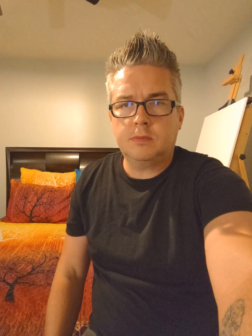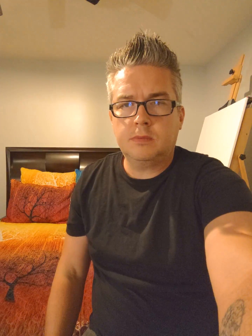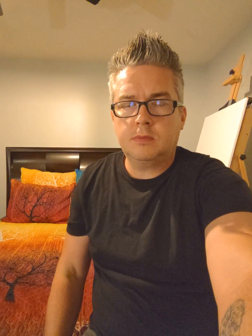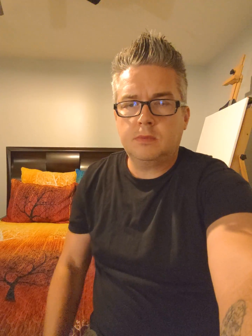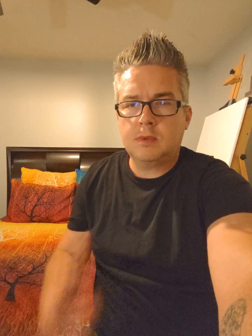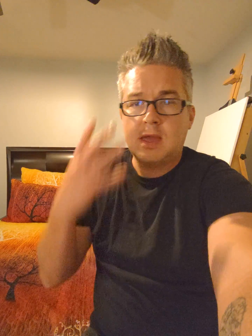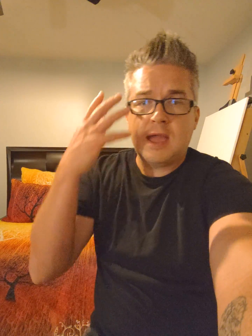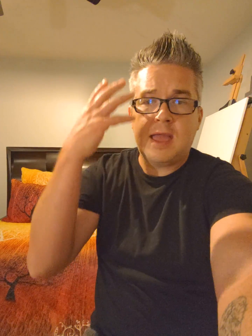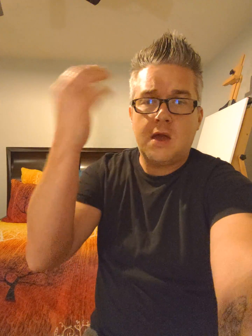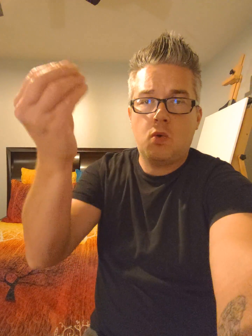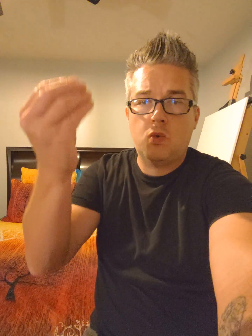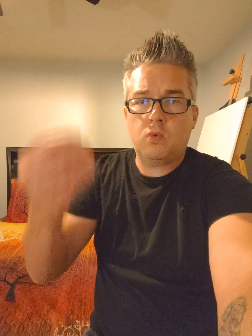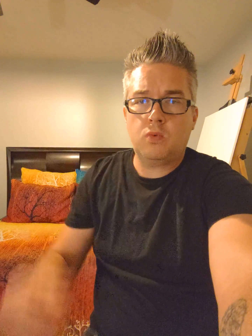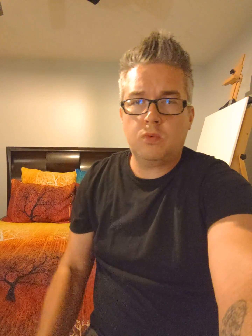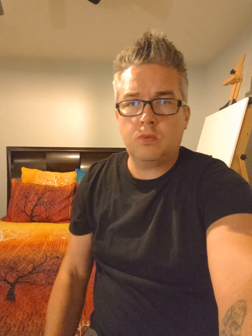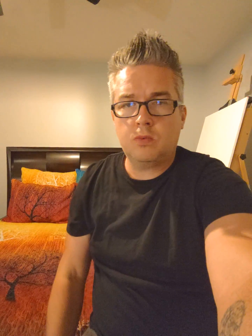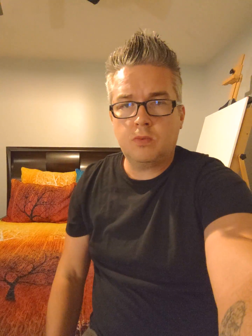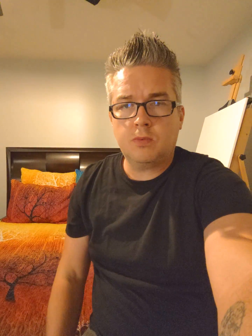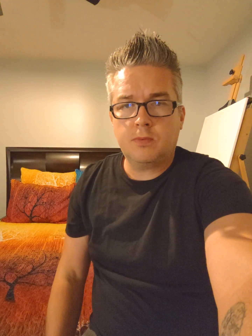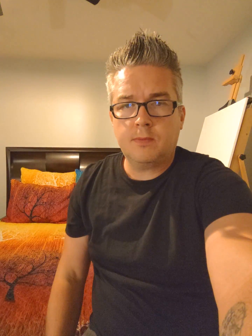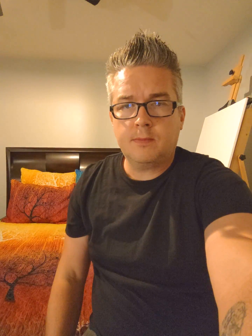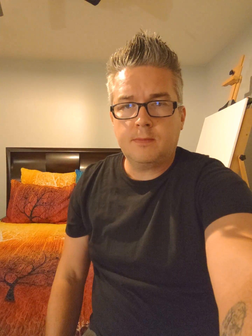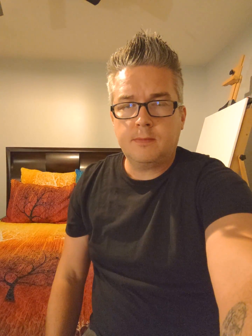going to